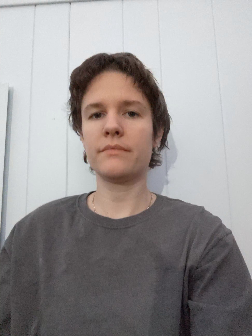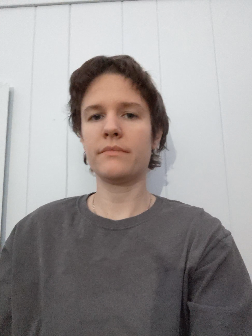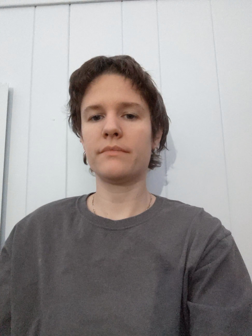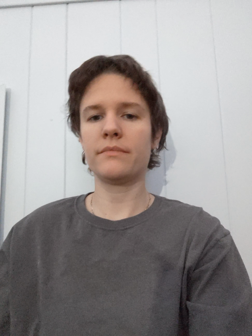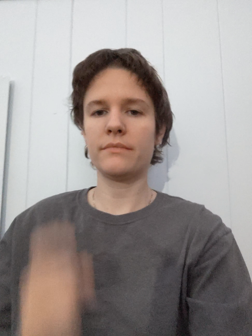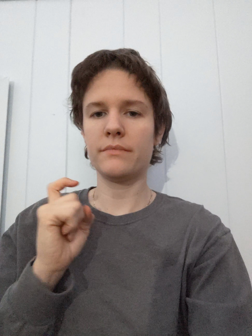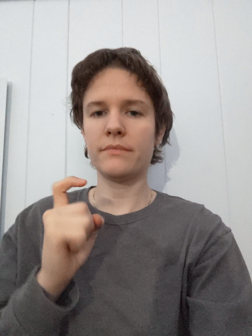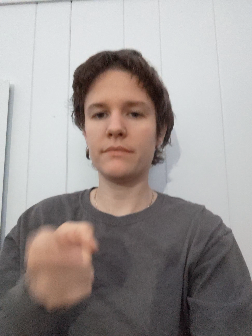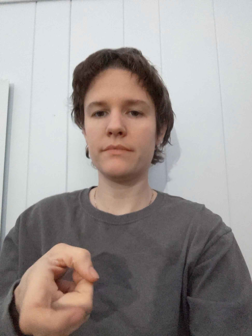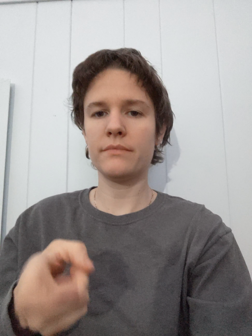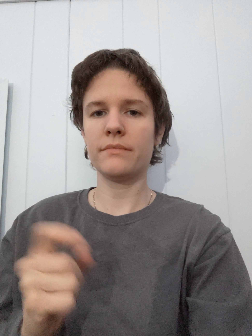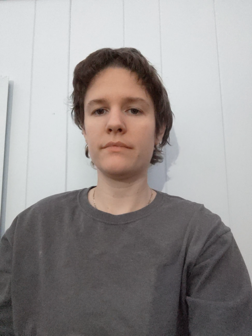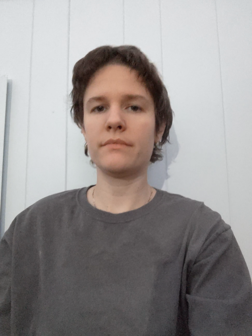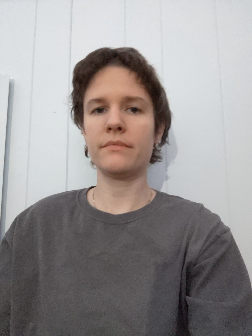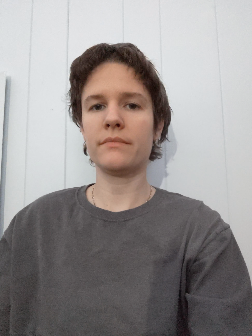gift